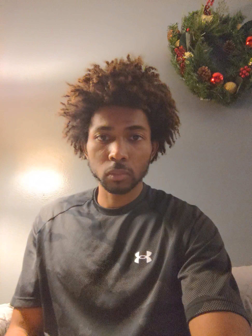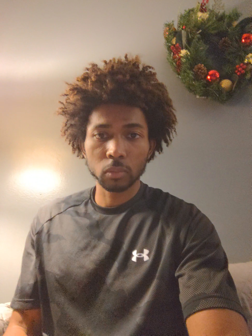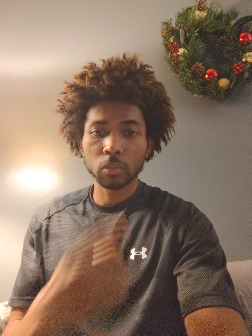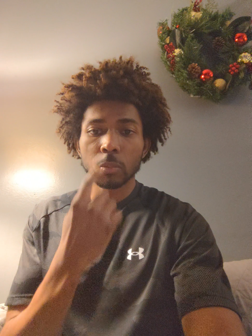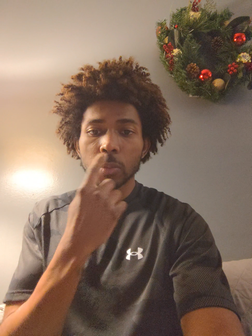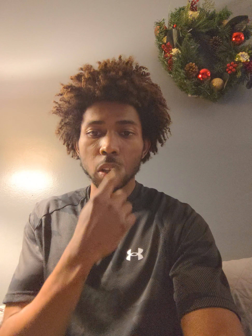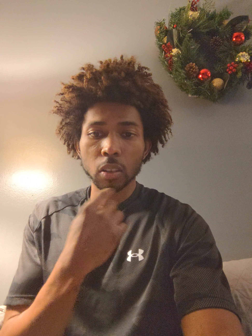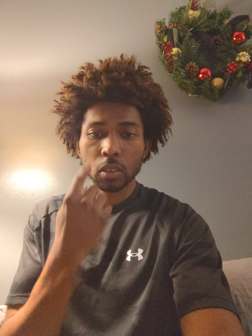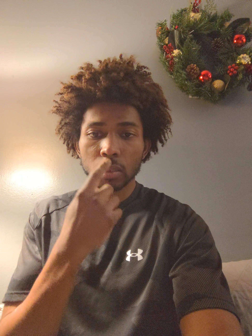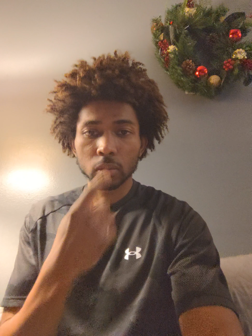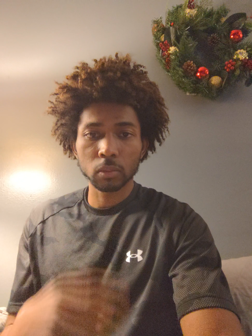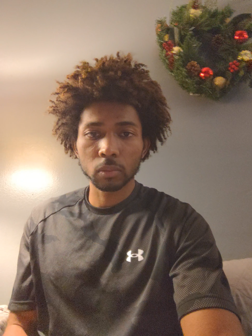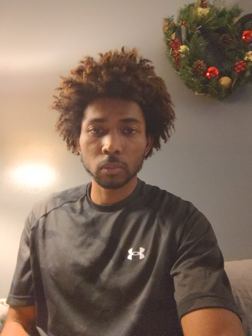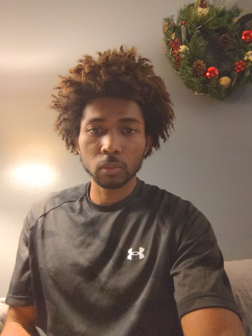mouth